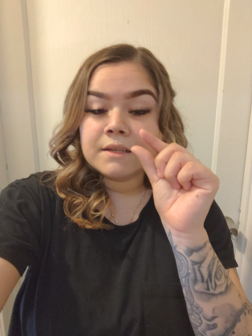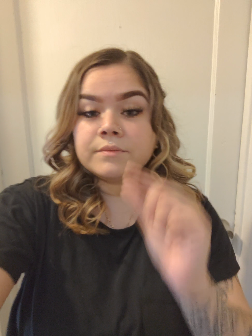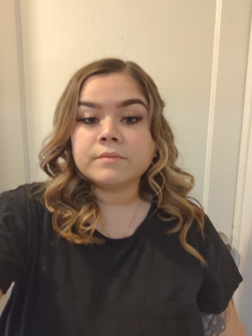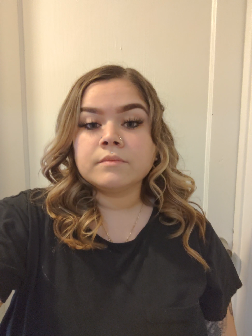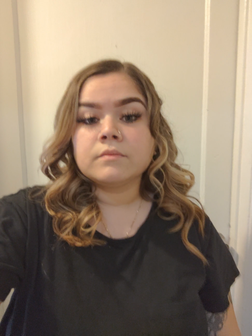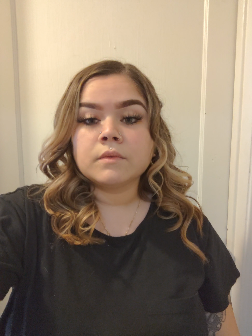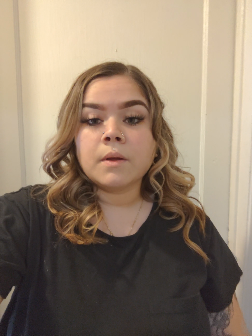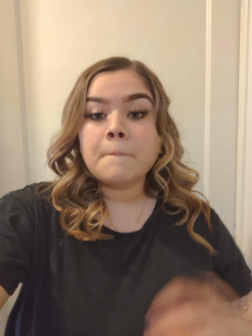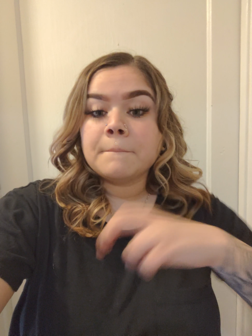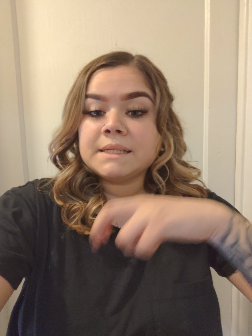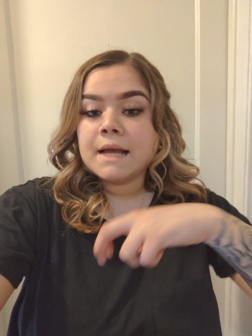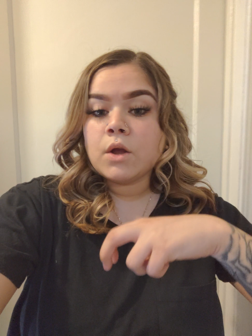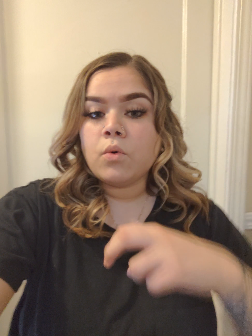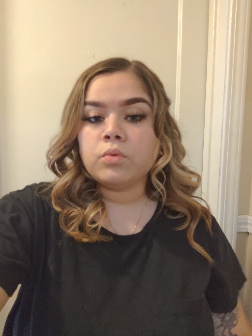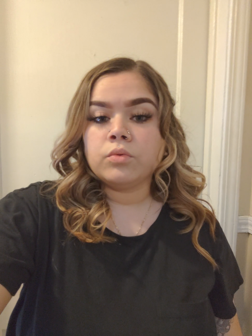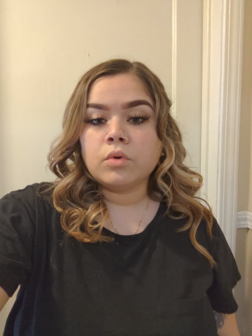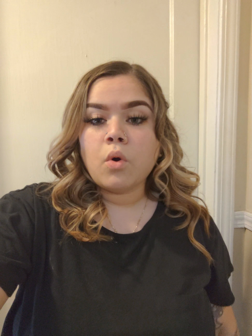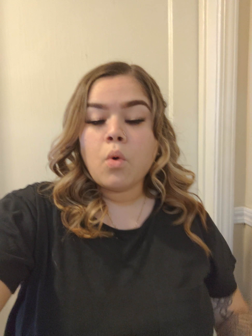potato